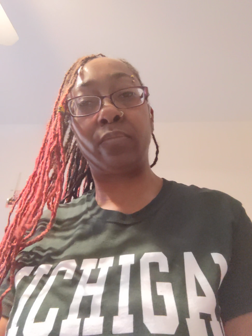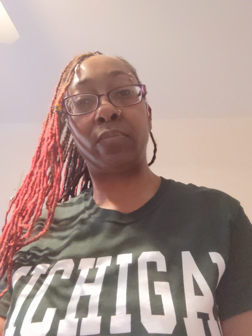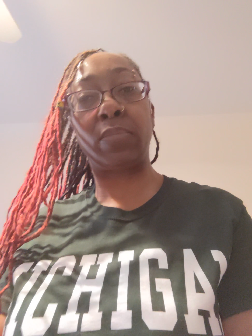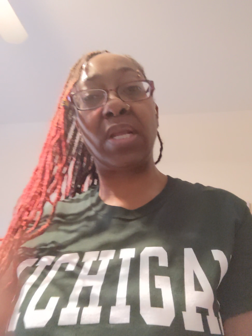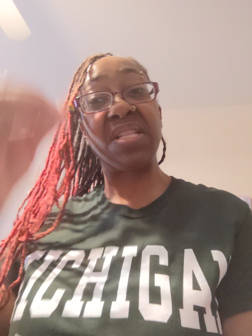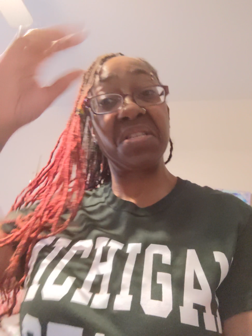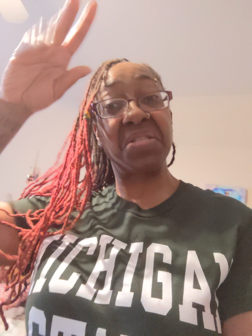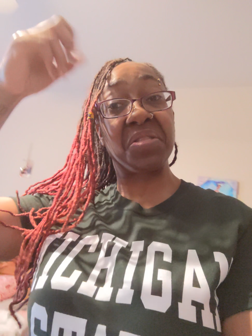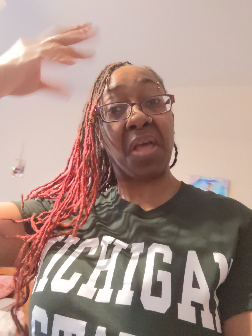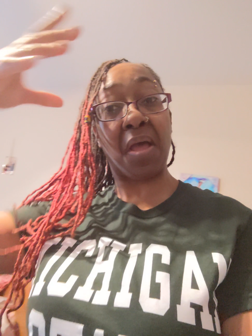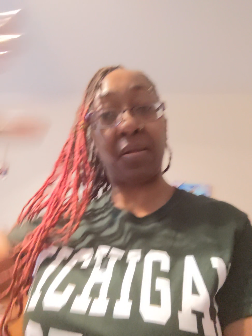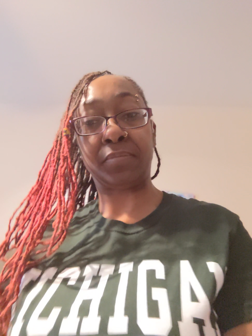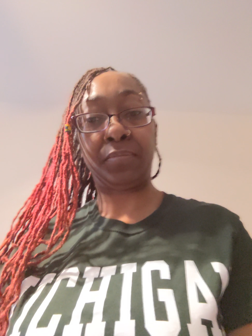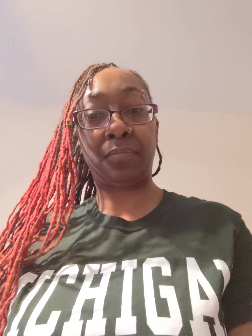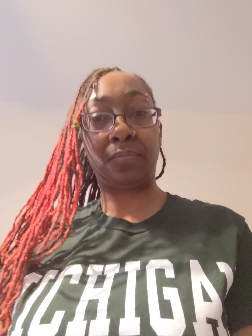sun